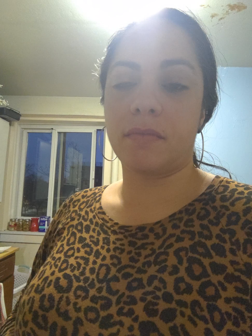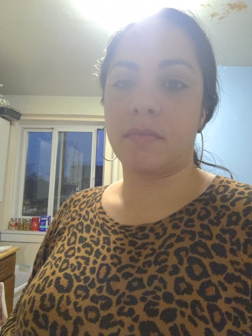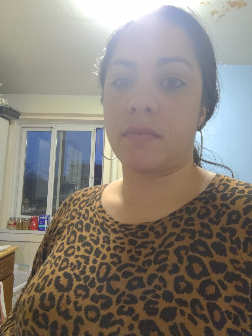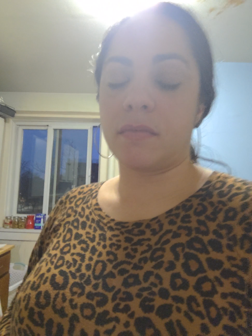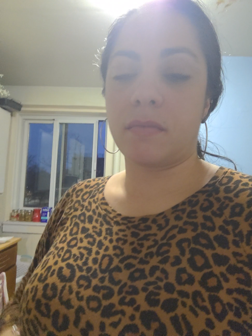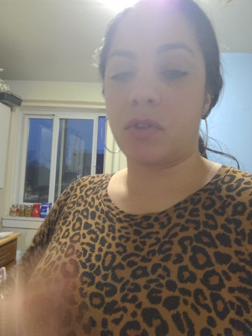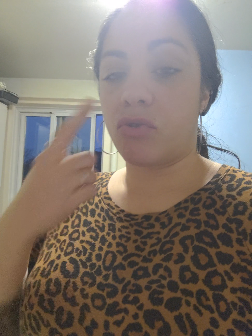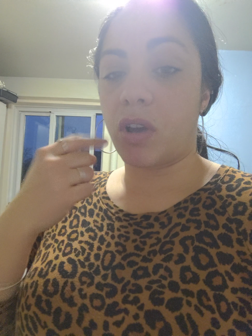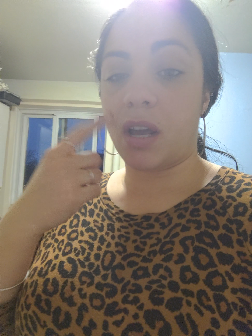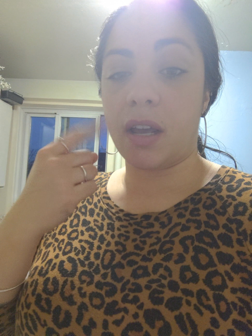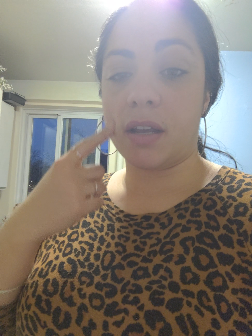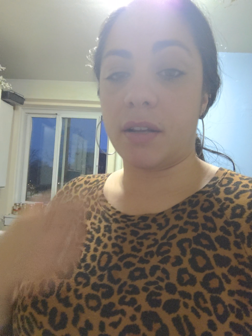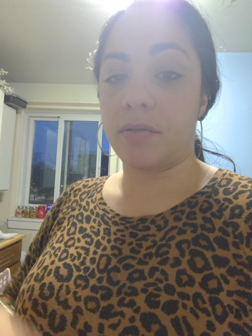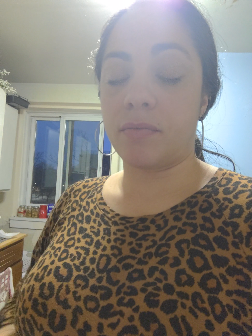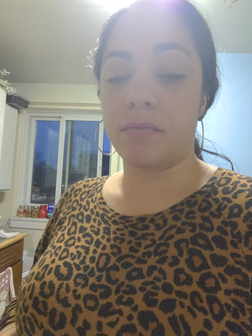cry